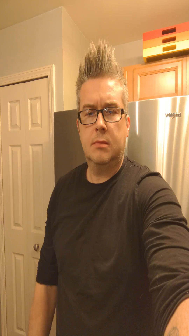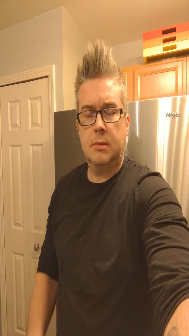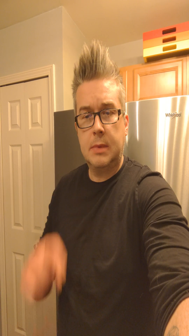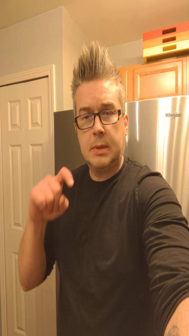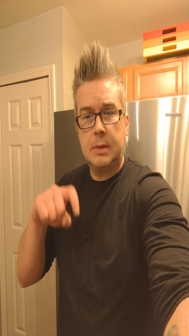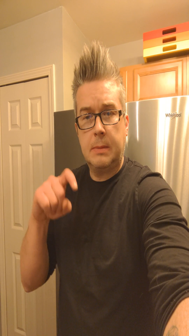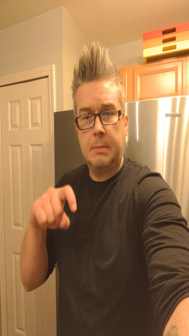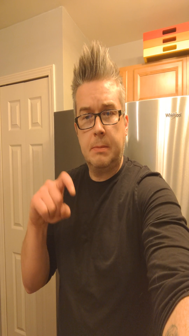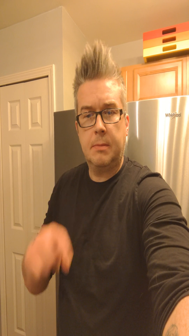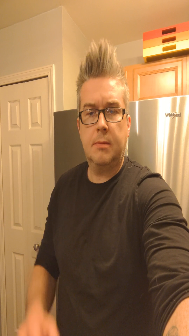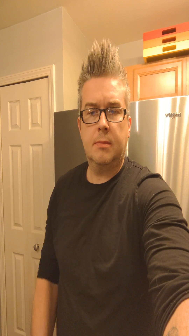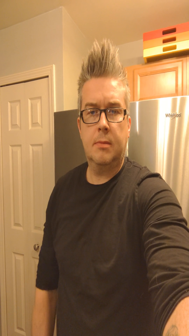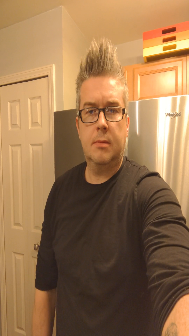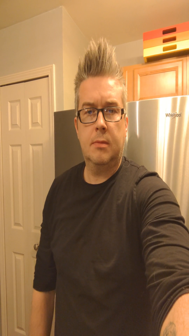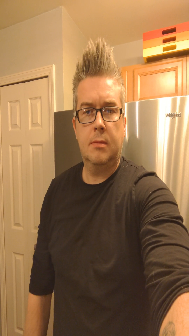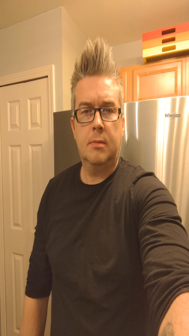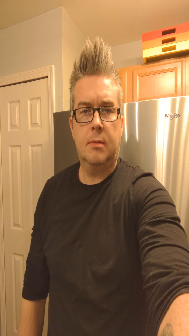time